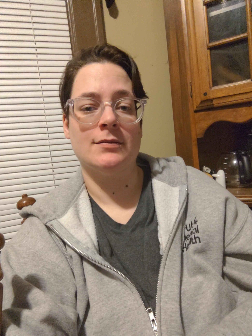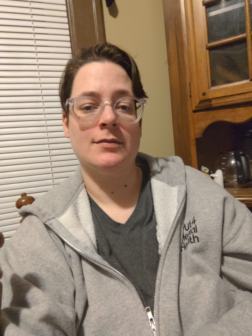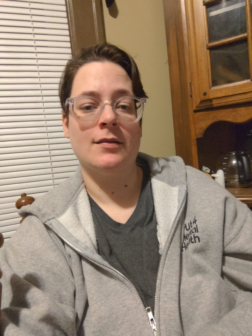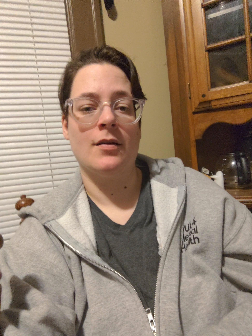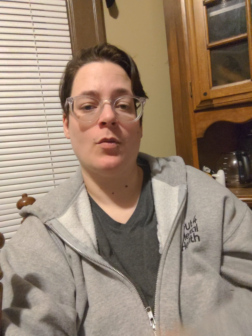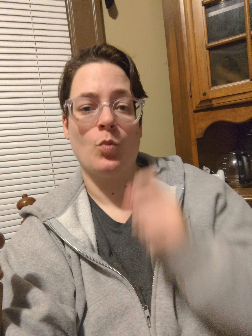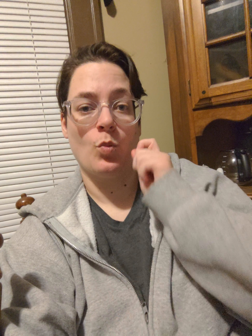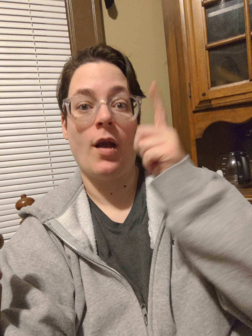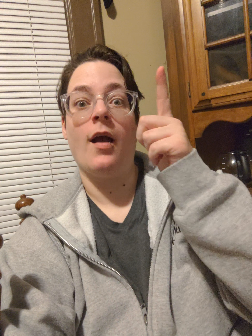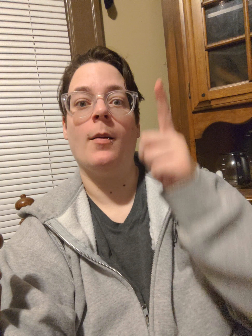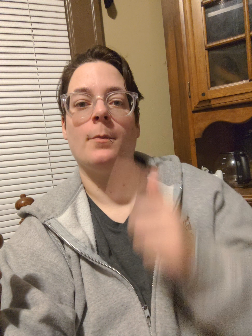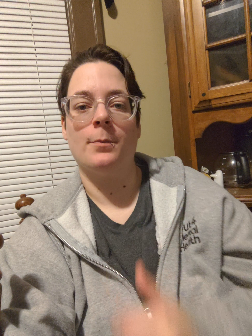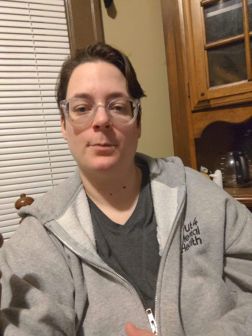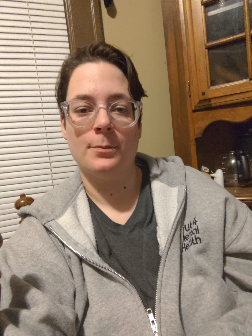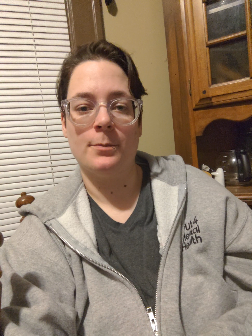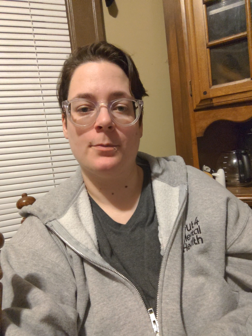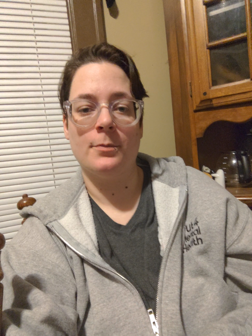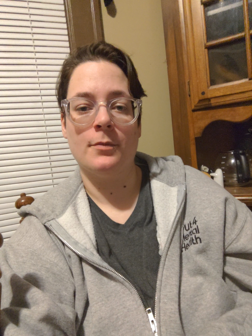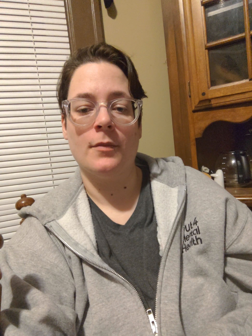wake